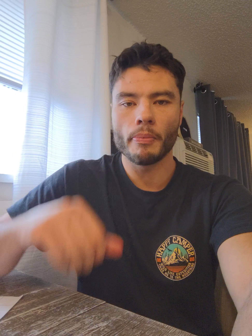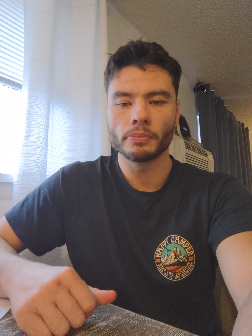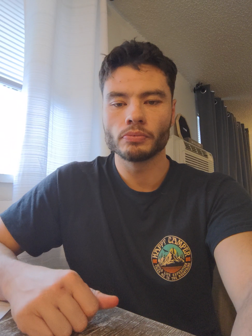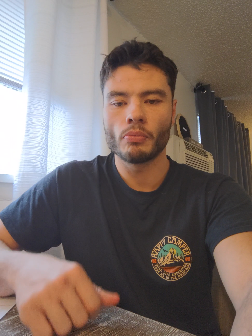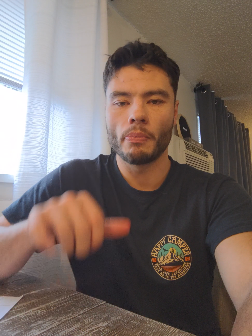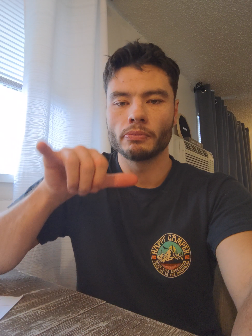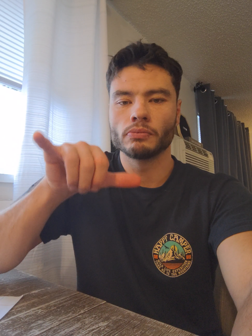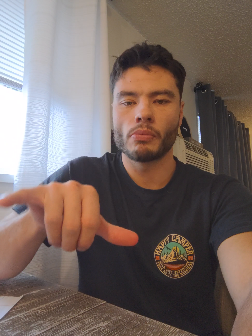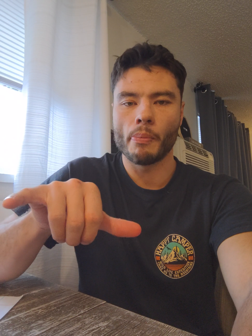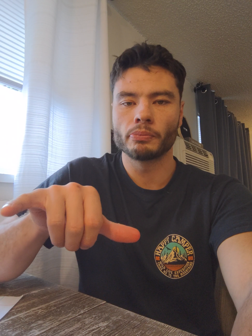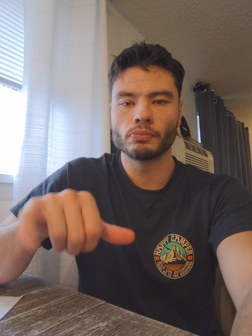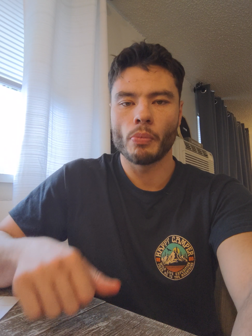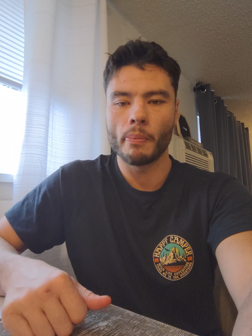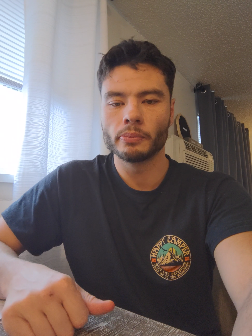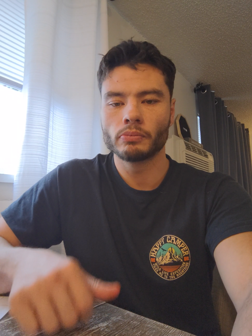stay